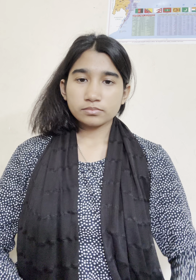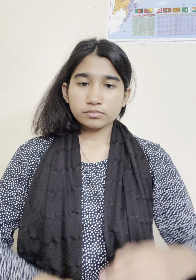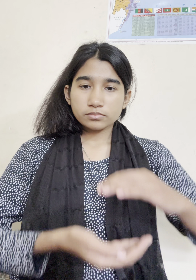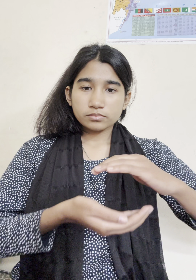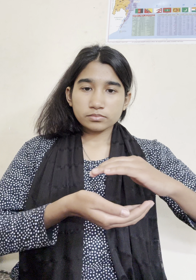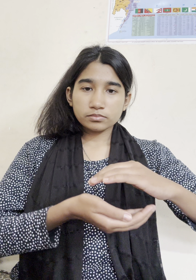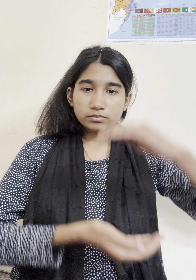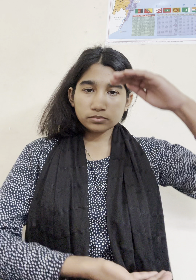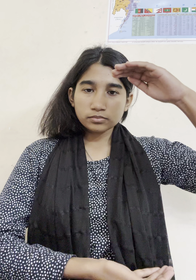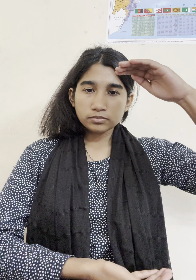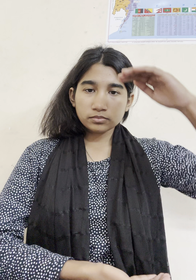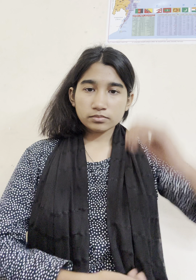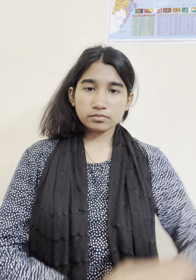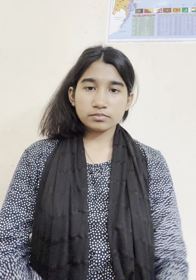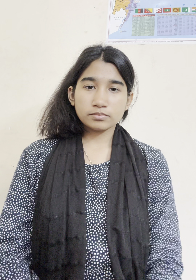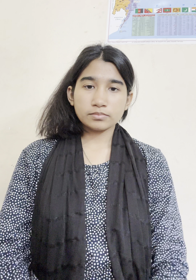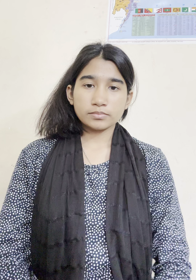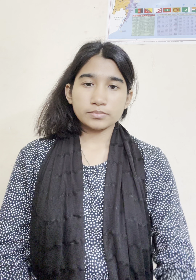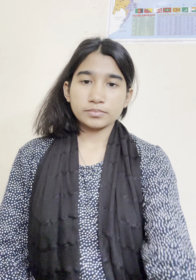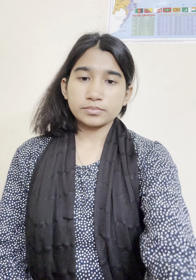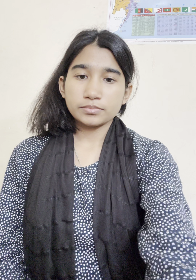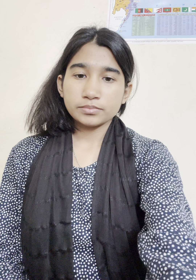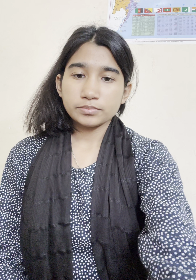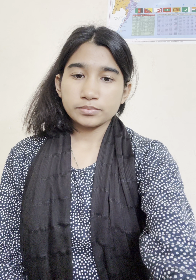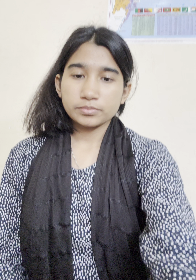বড়